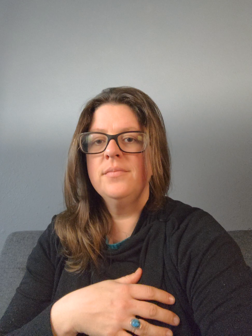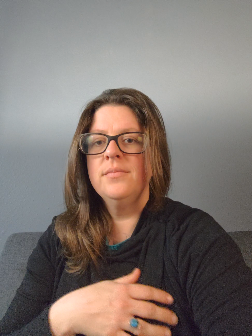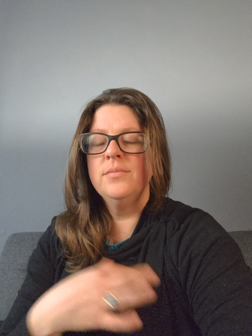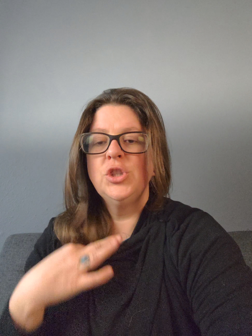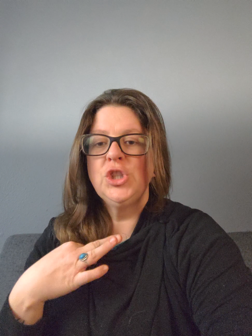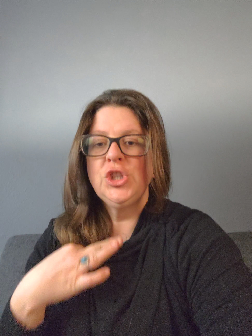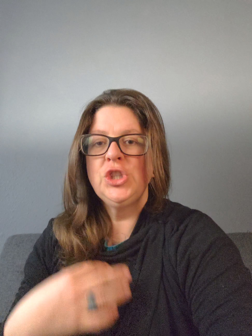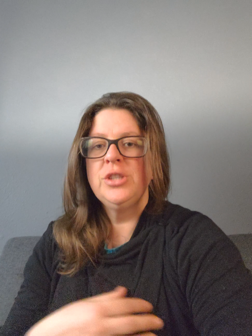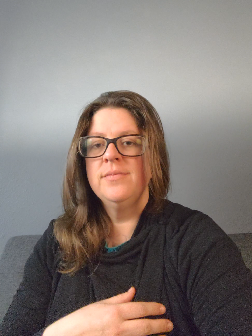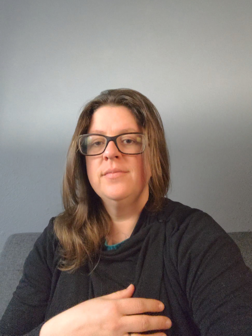shirt